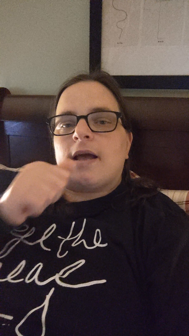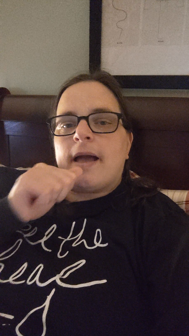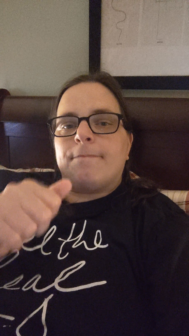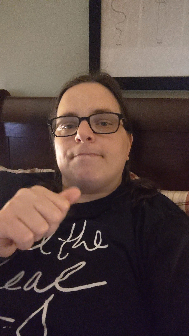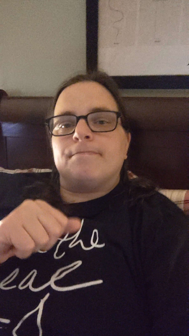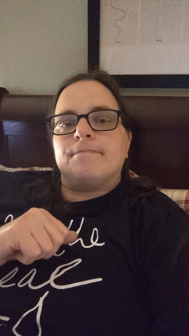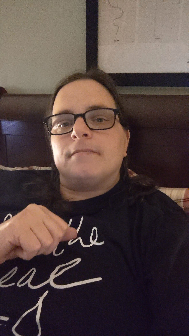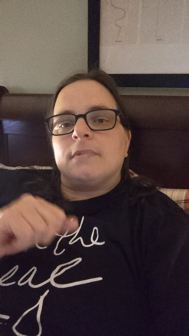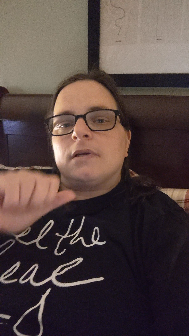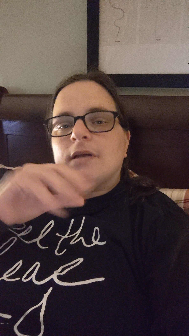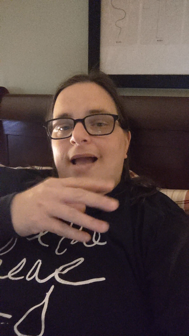and